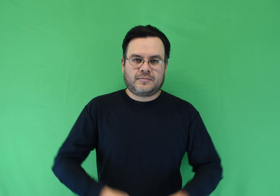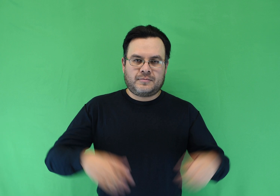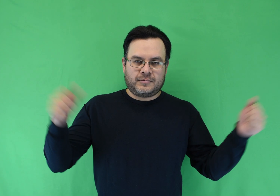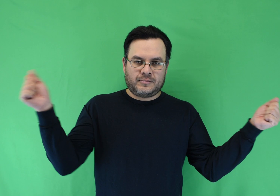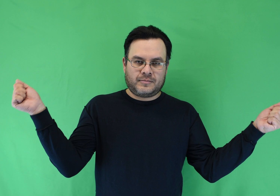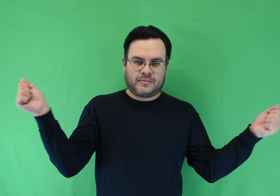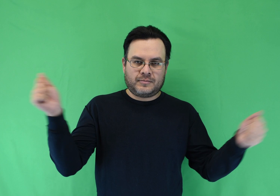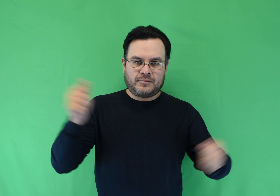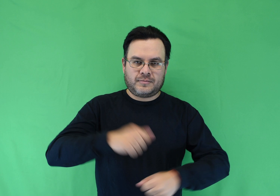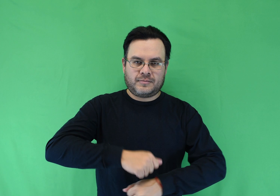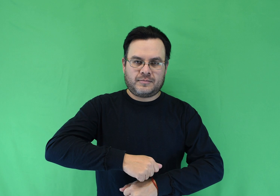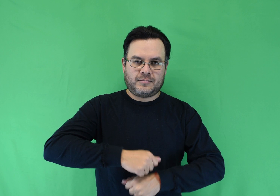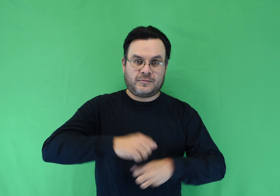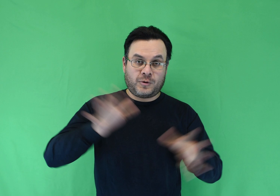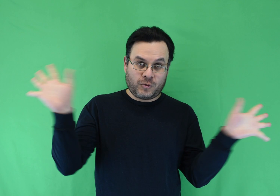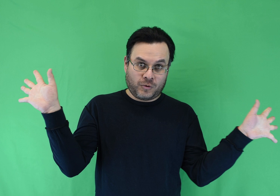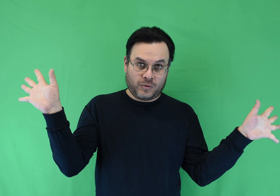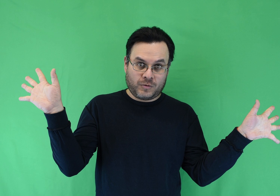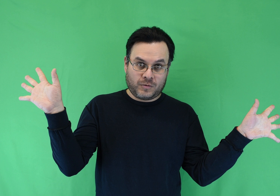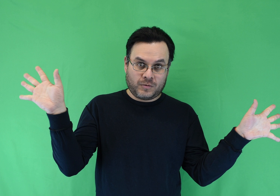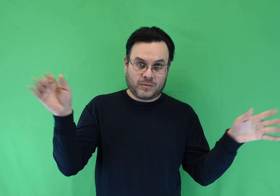explosión